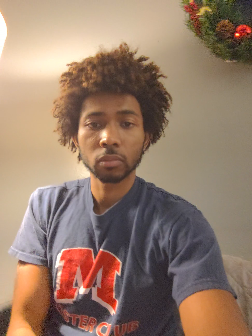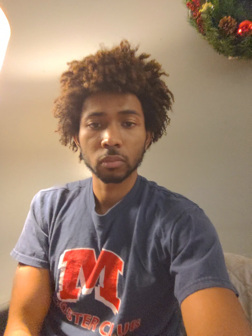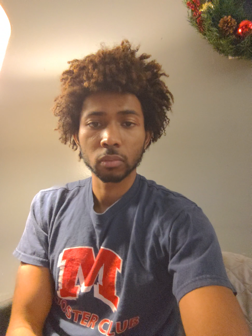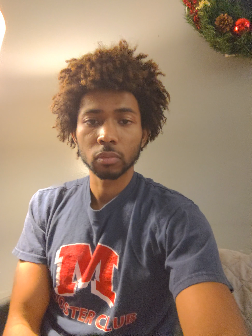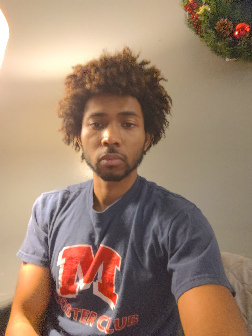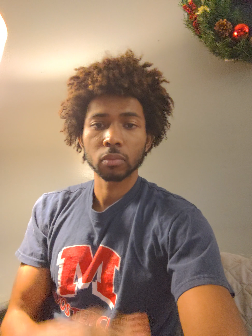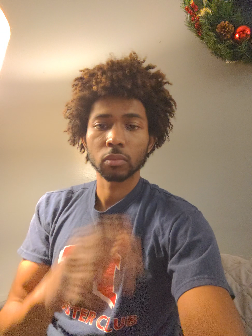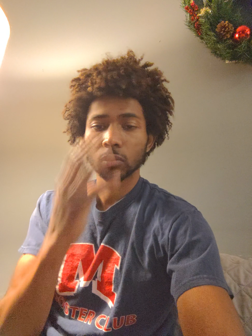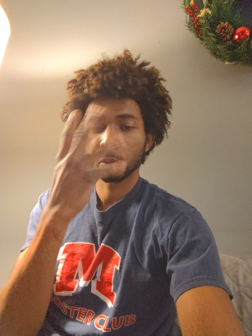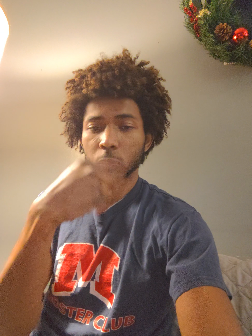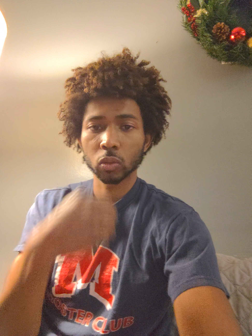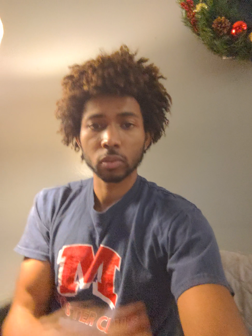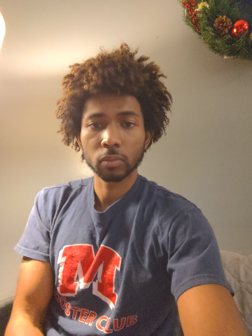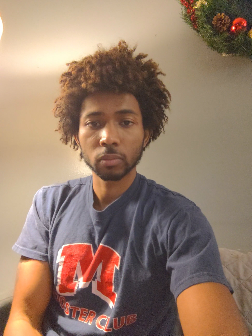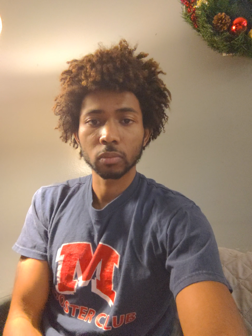pretty